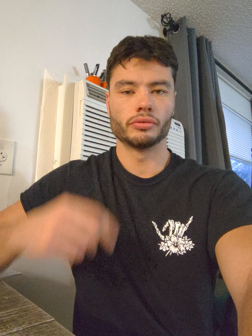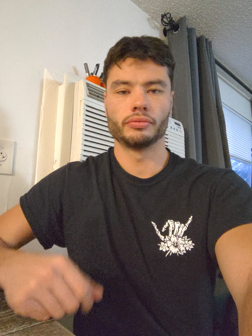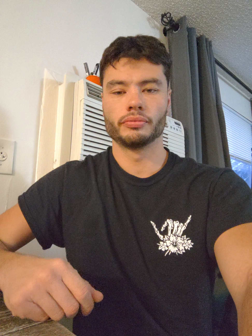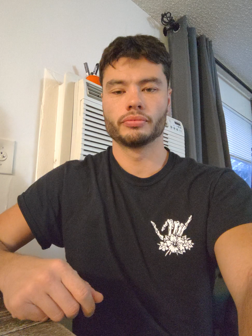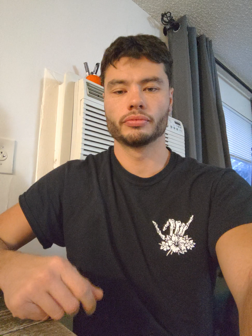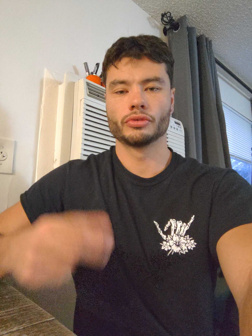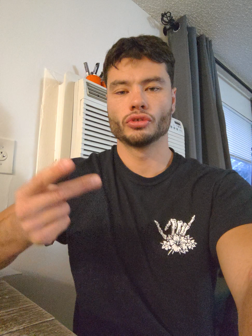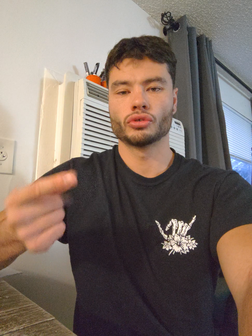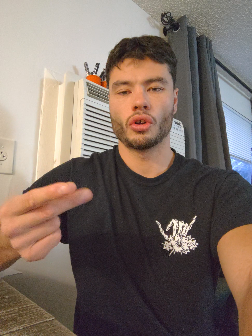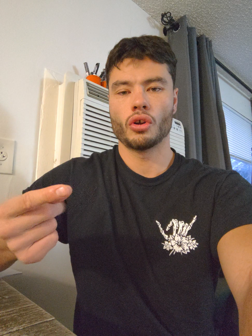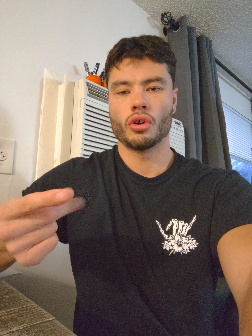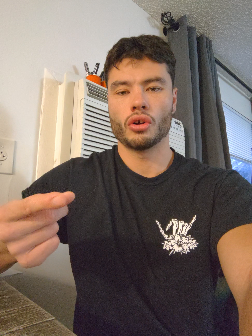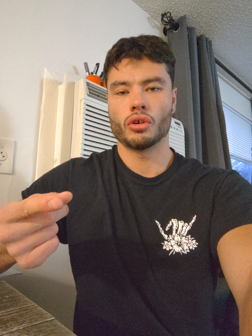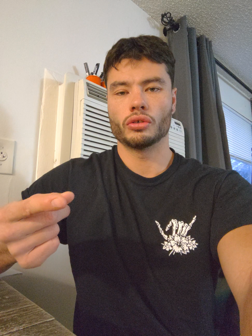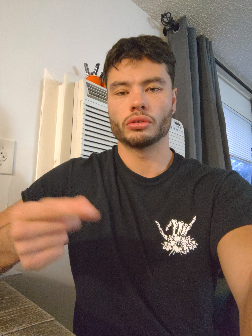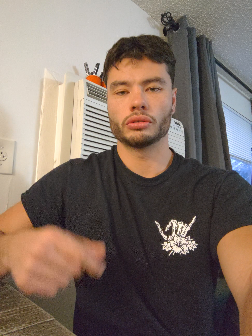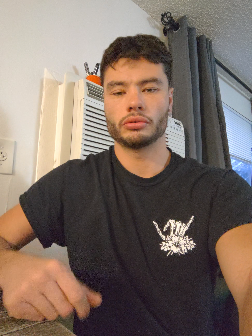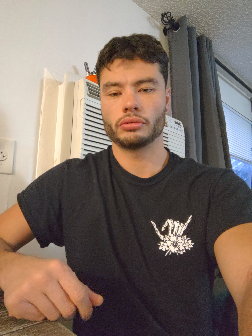dog